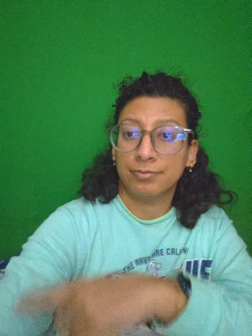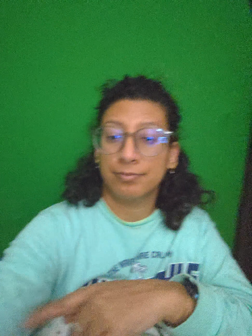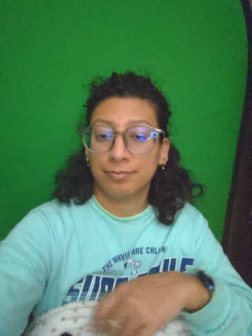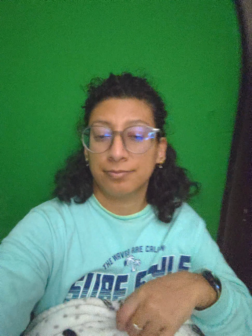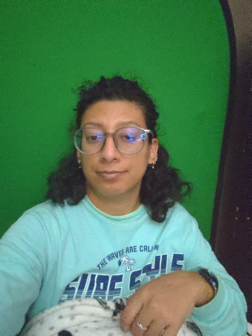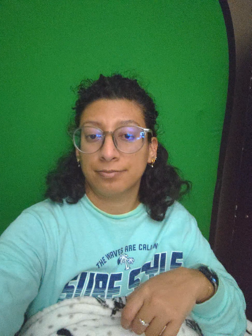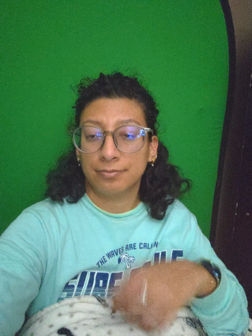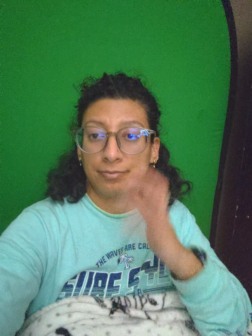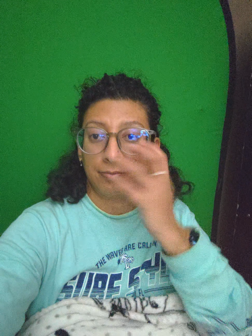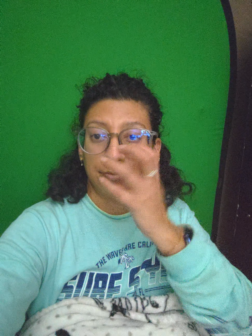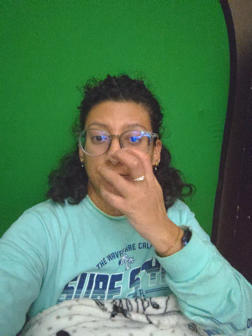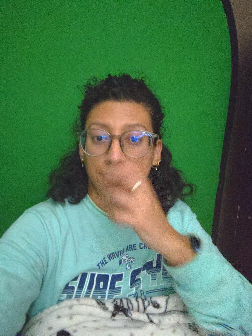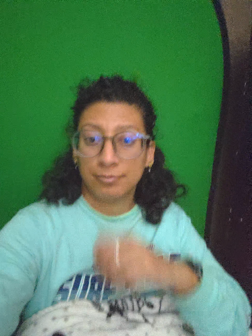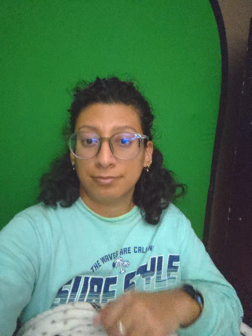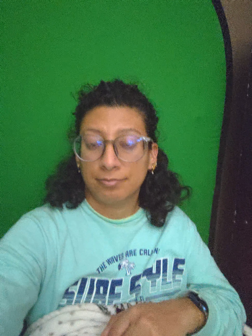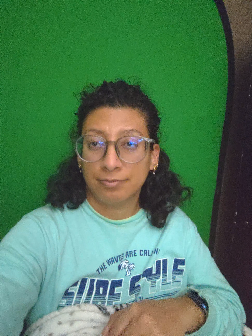clown